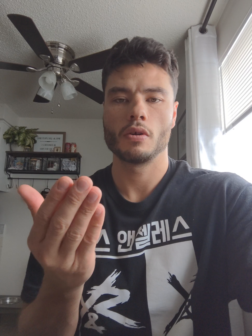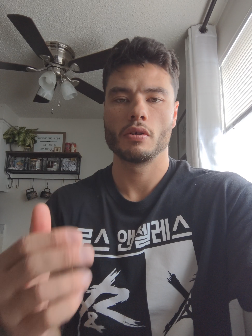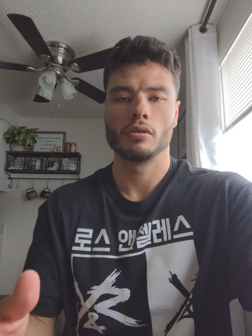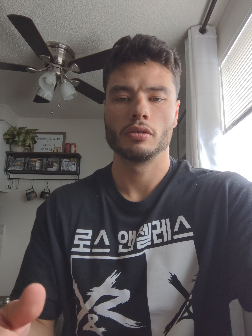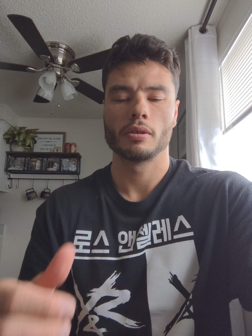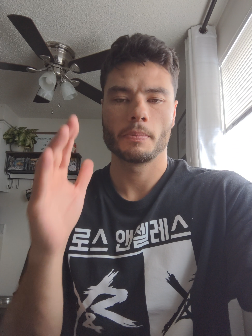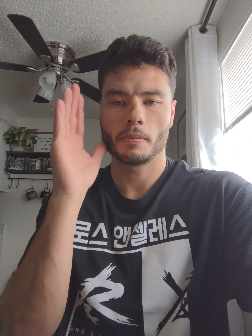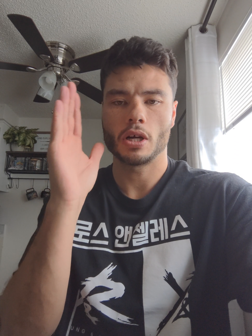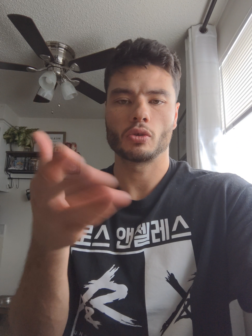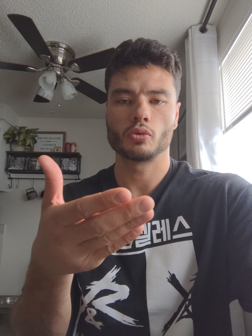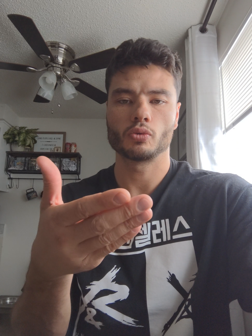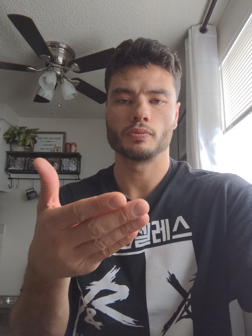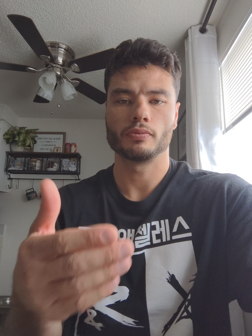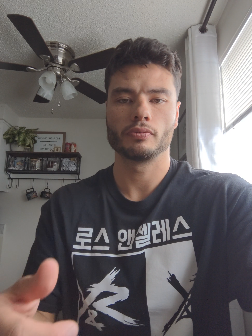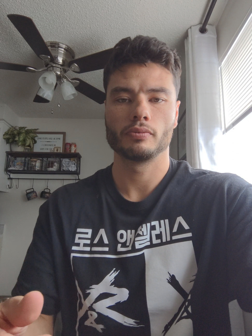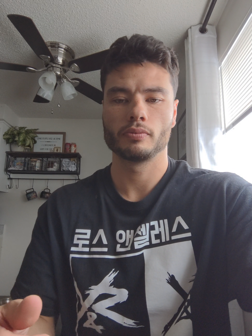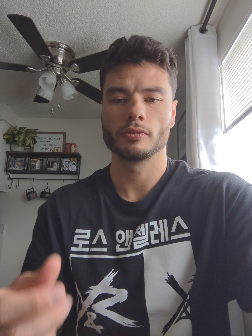bedroom